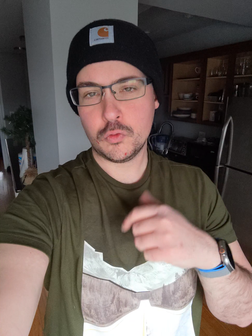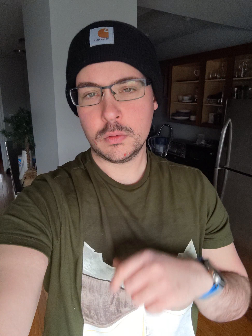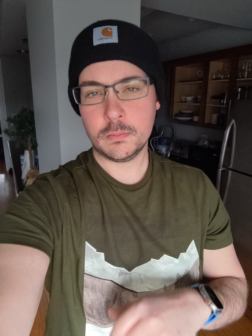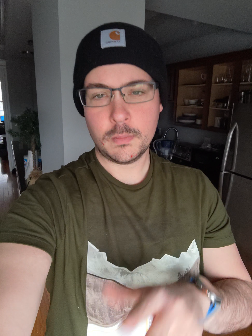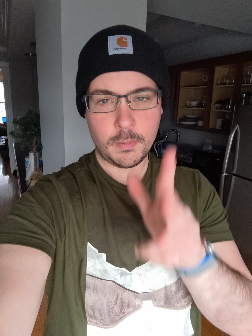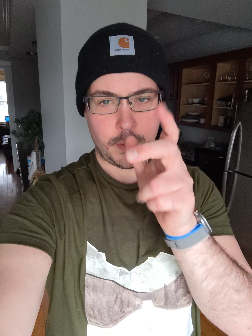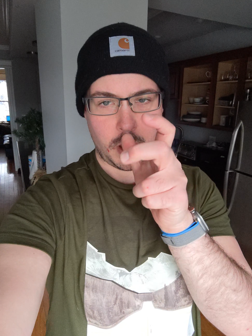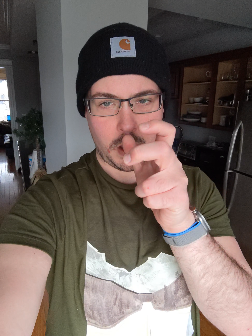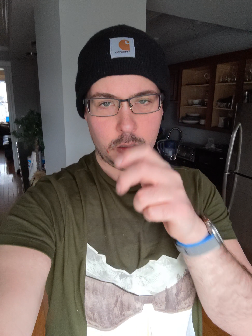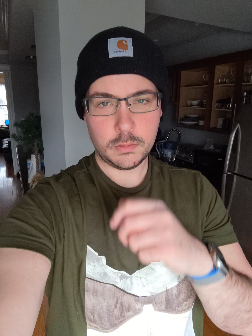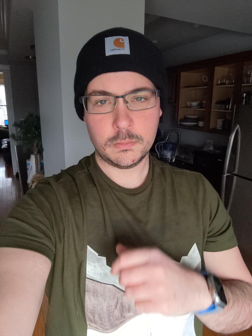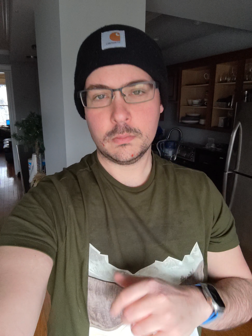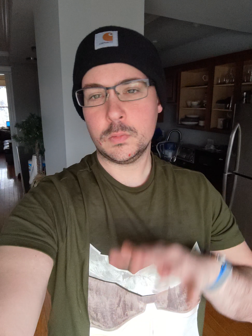bug